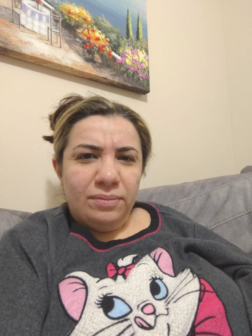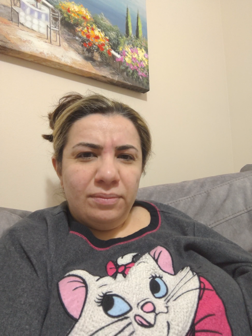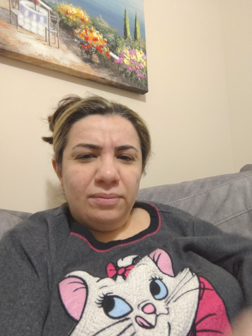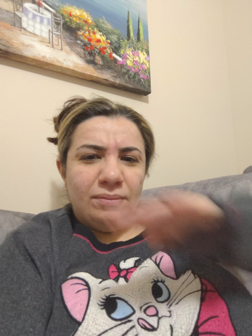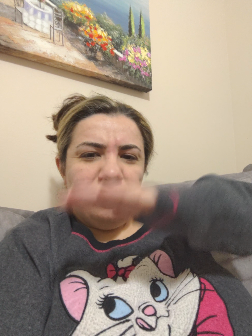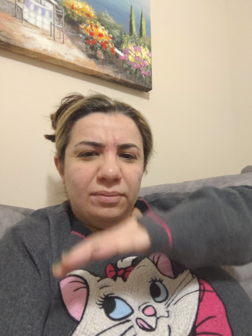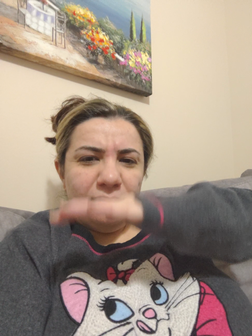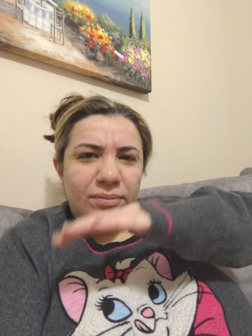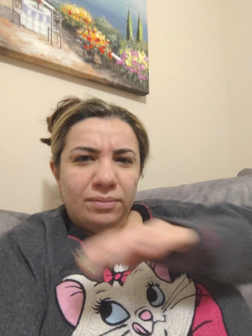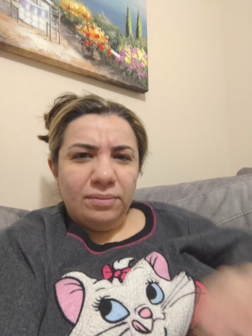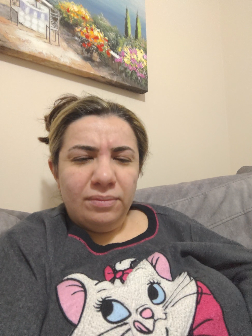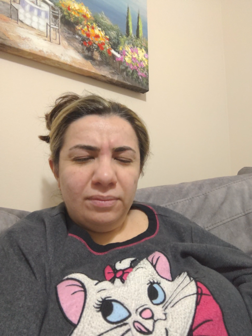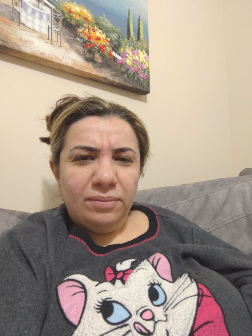table